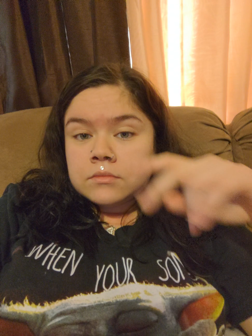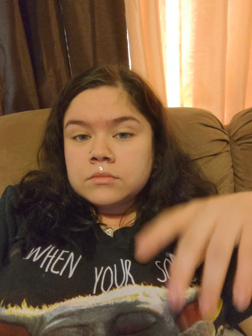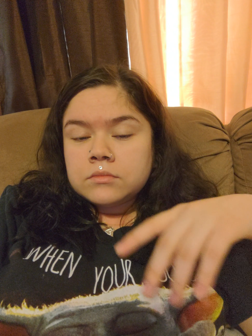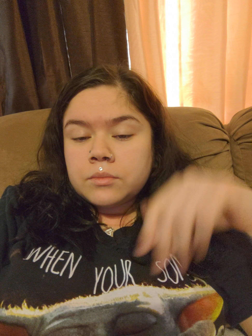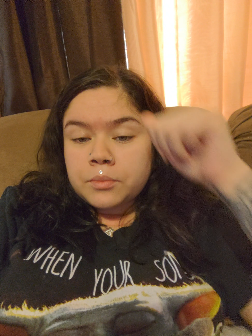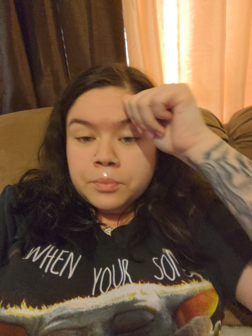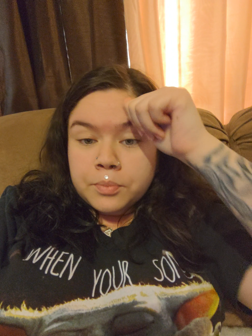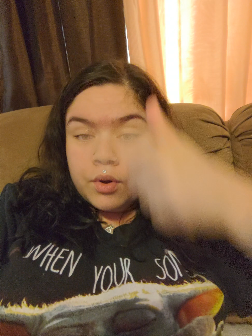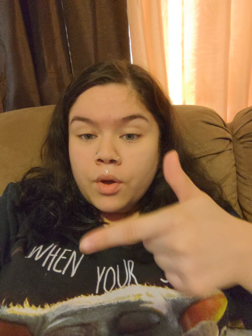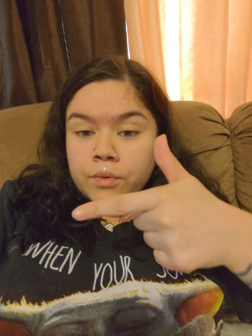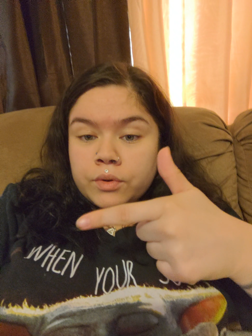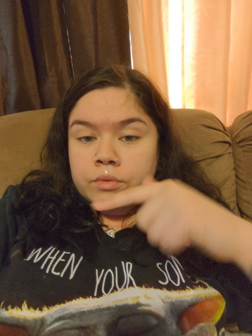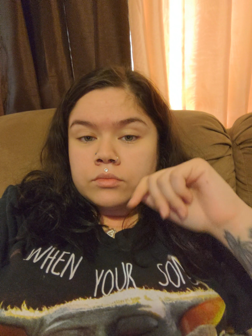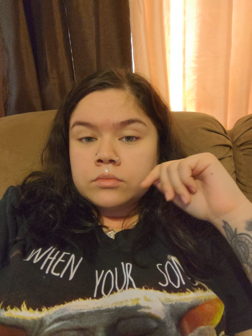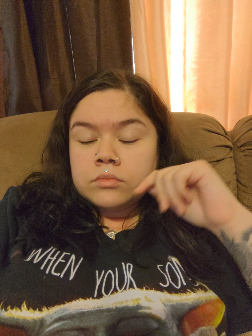brother